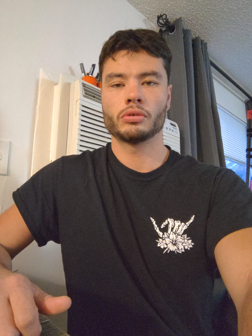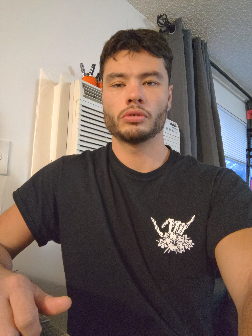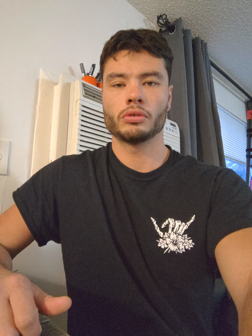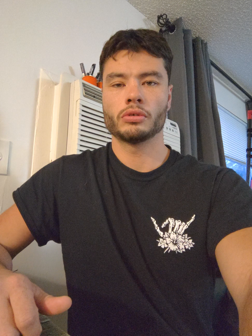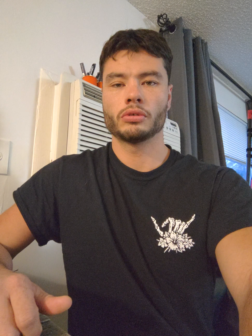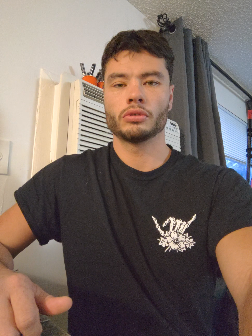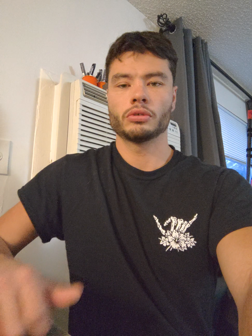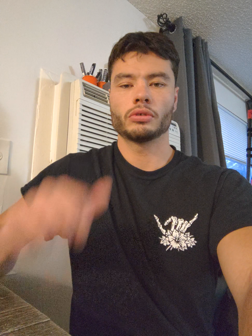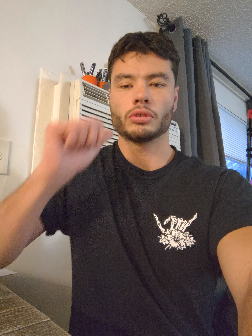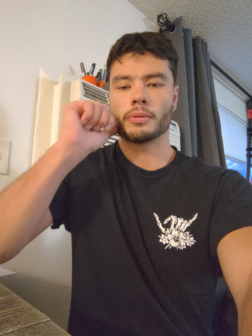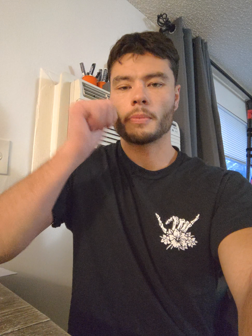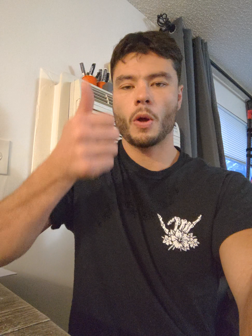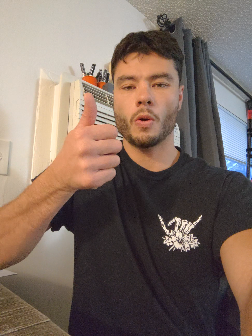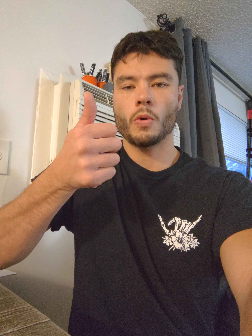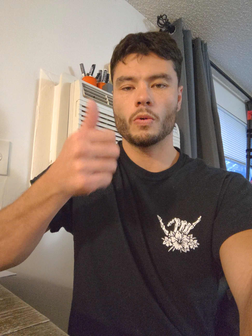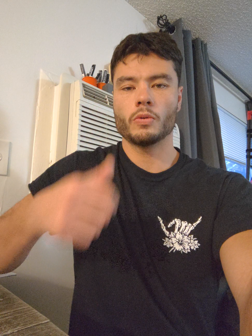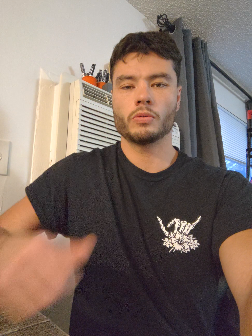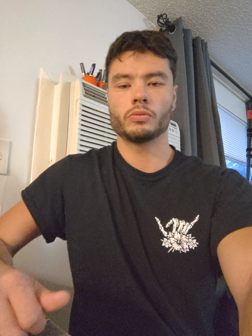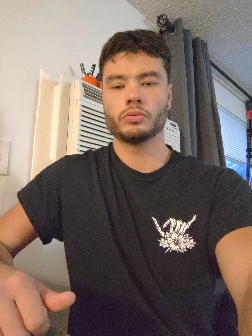tomorrow